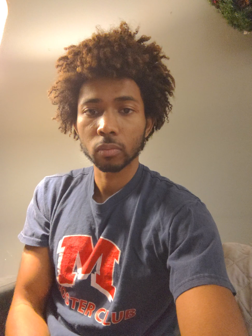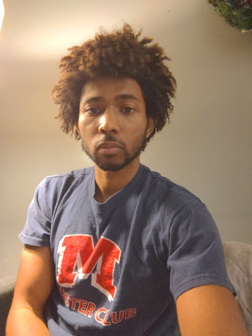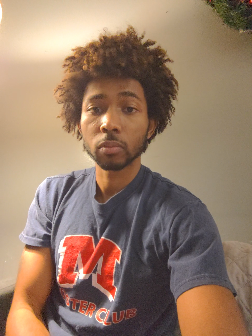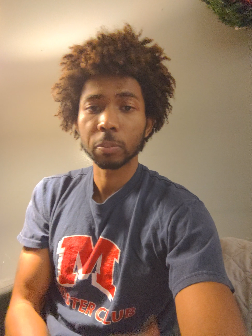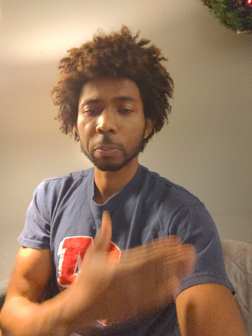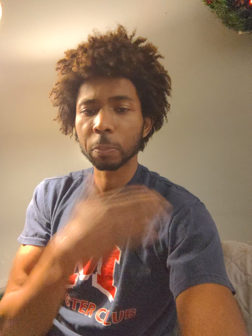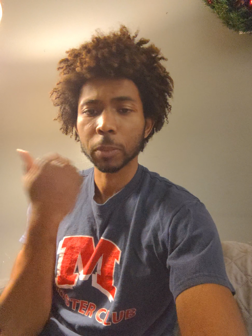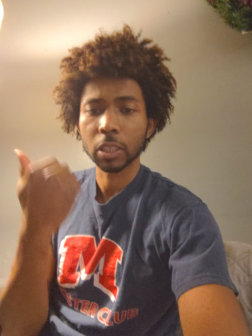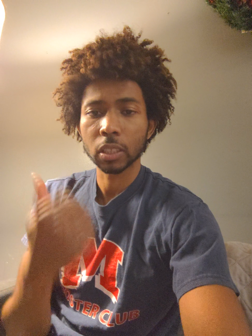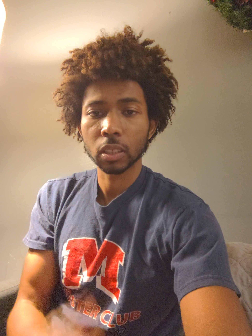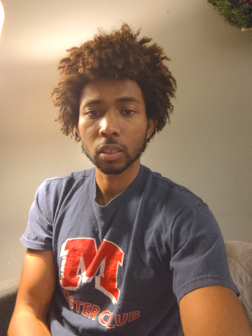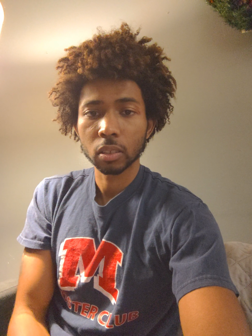better